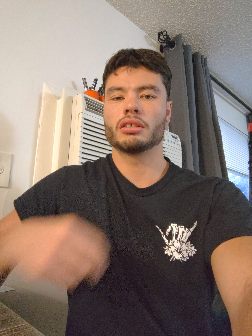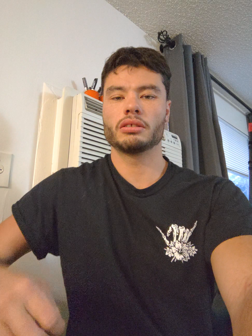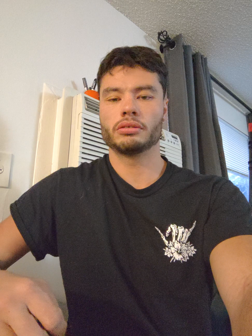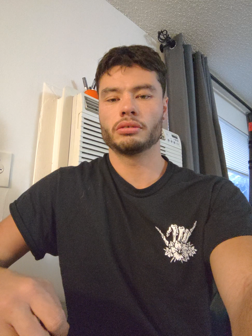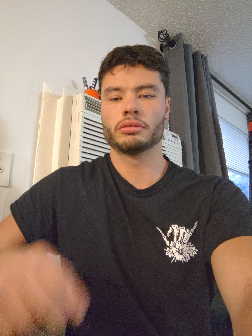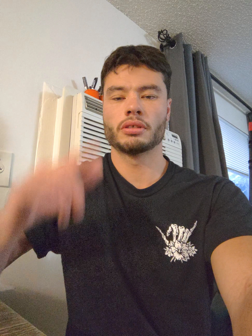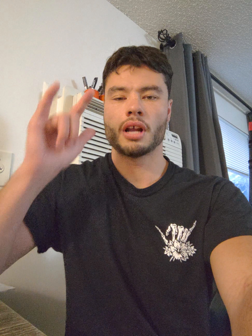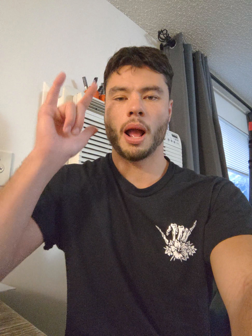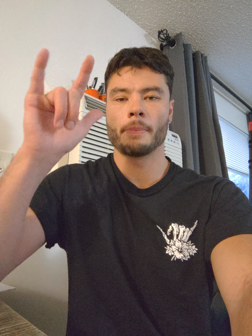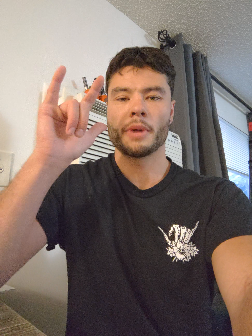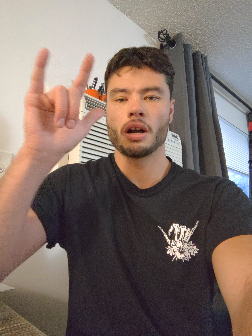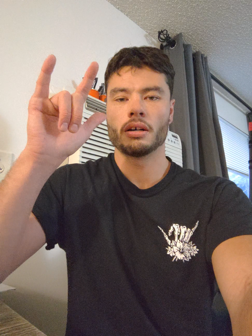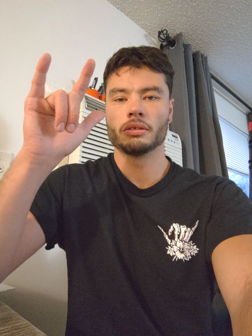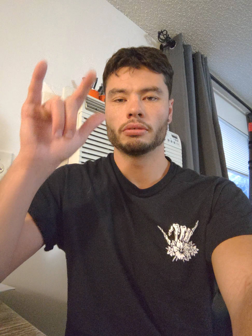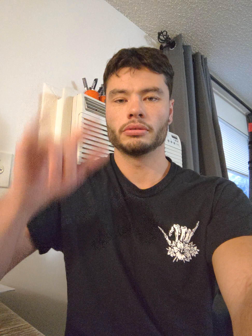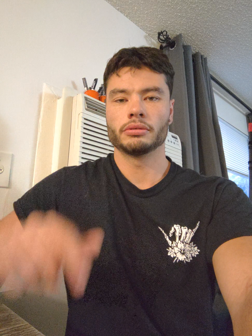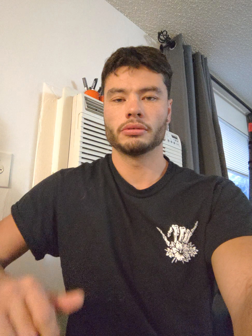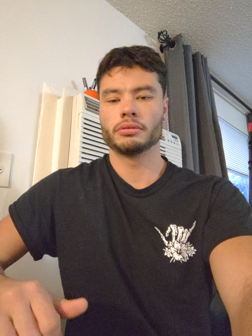airplane